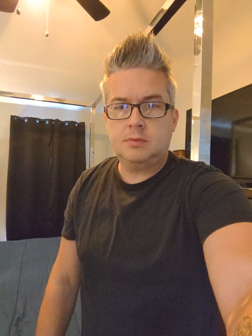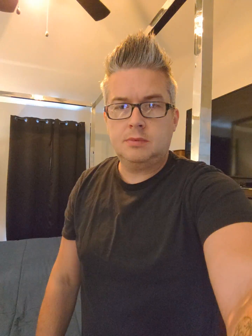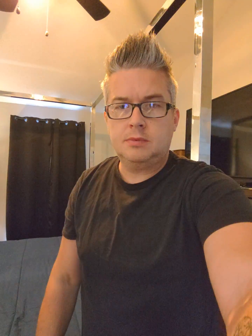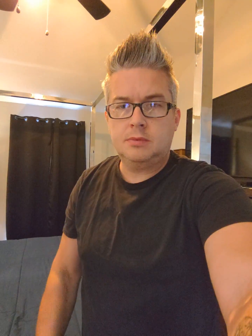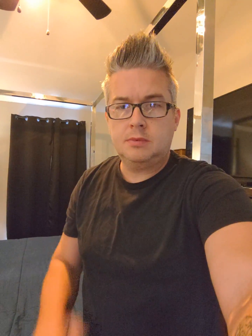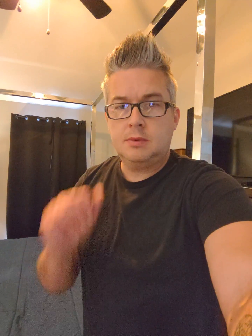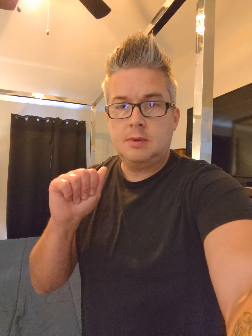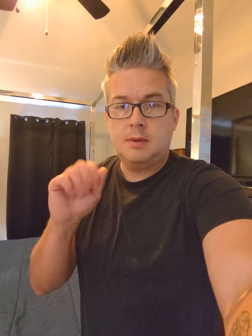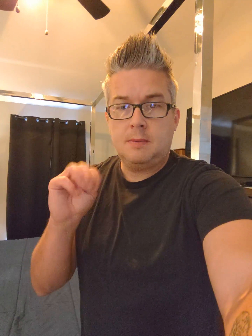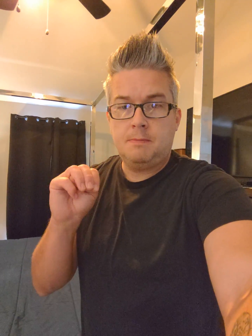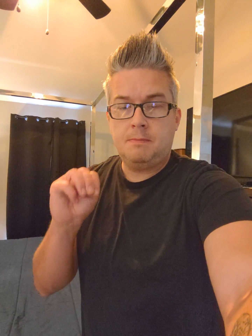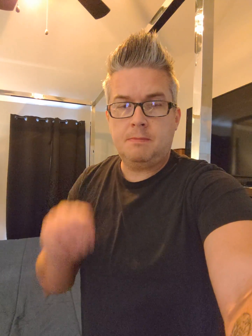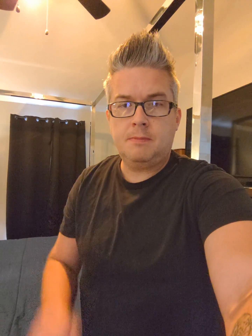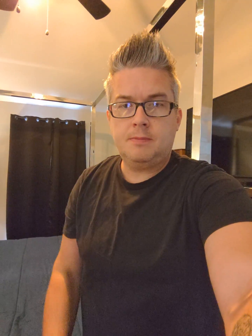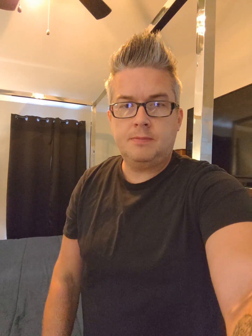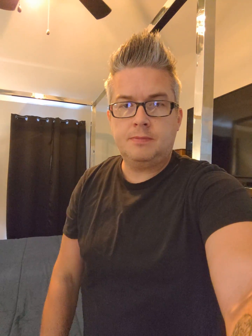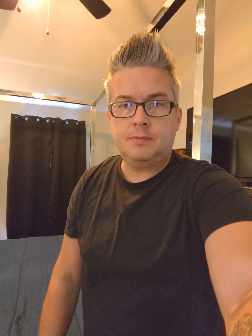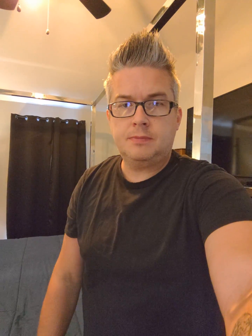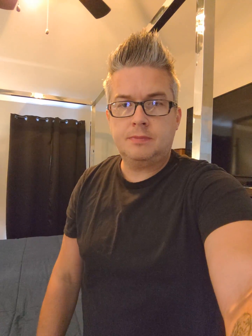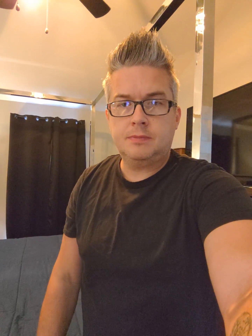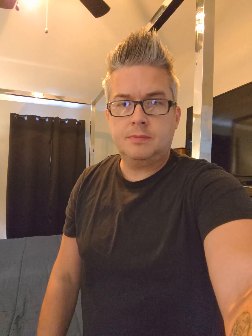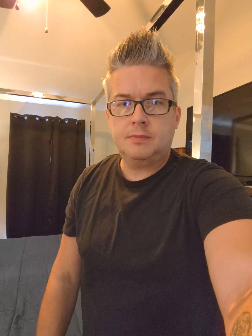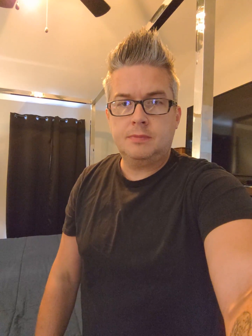am